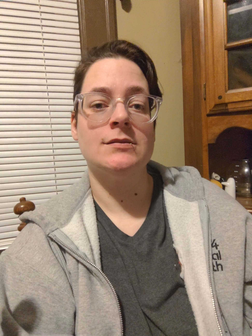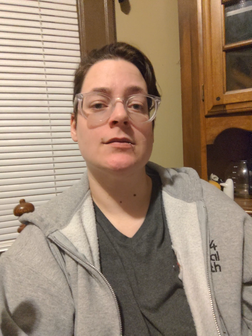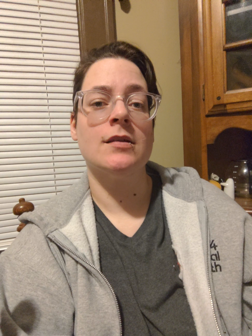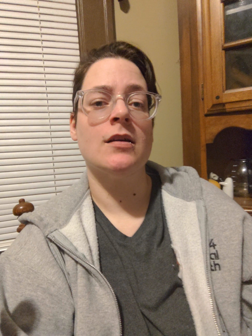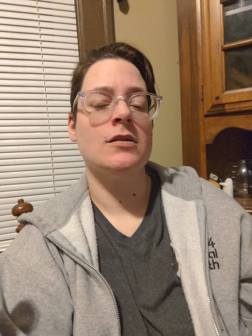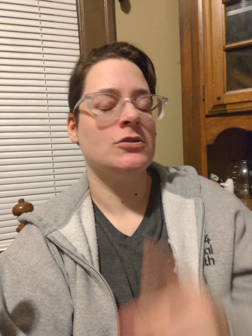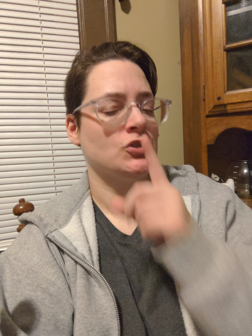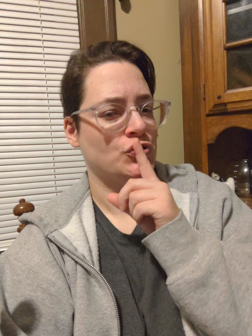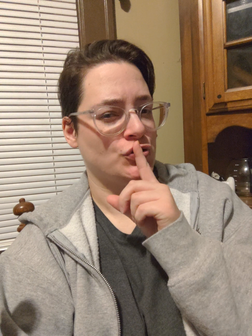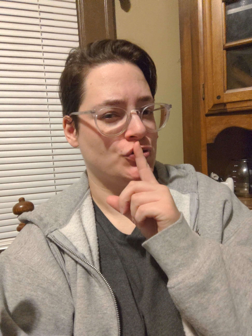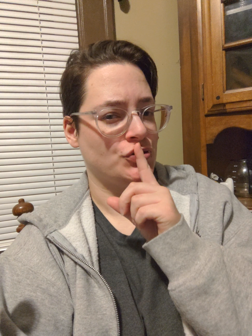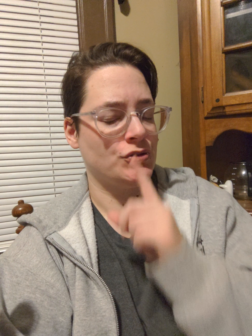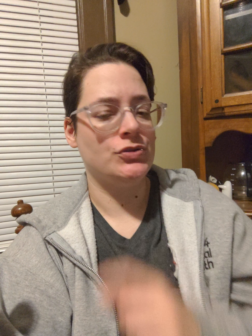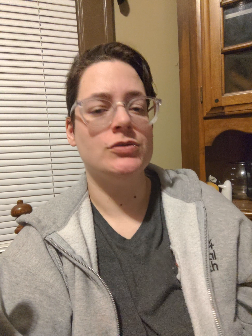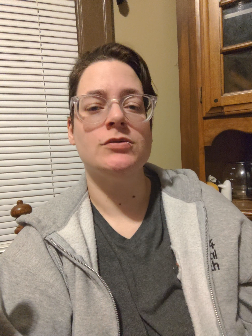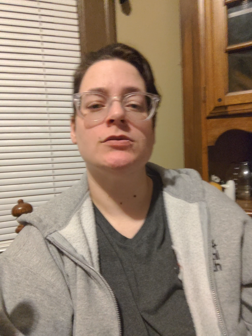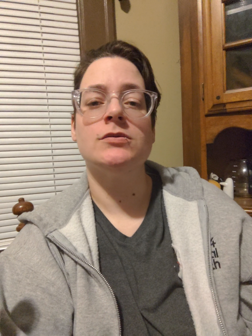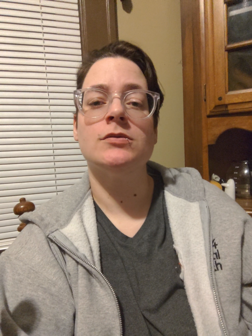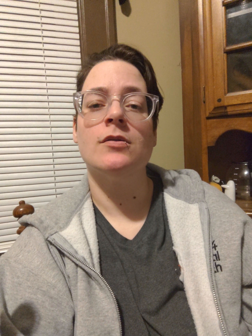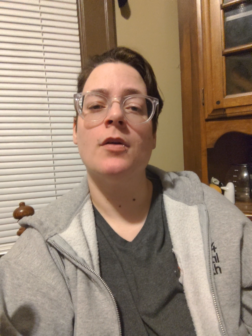shhh